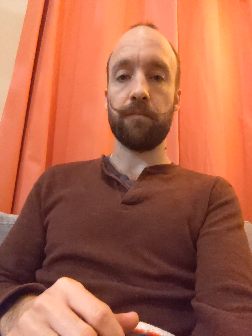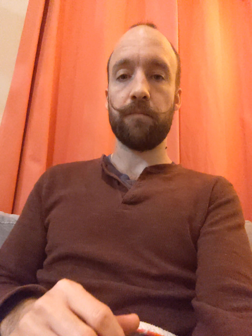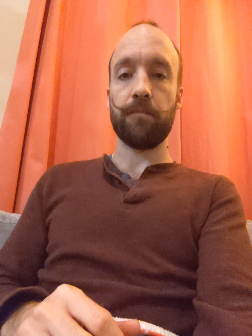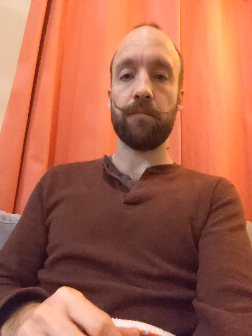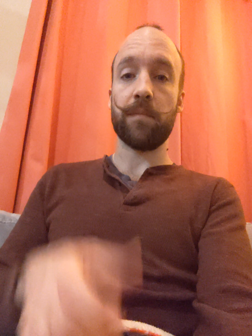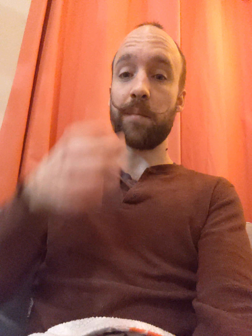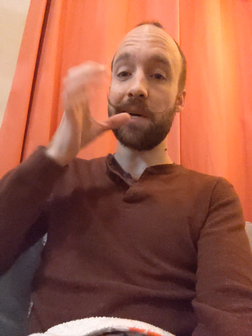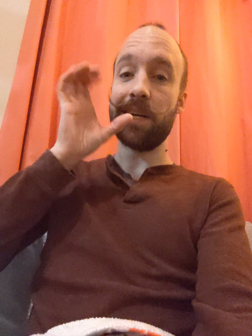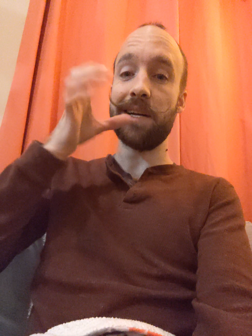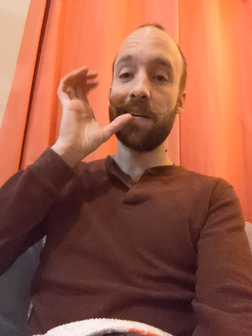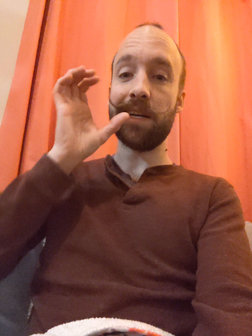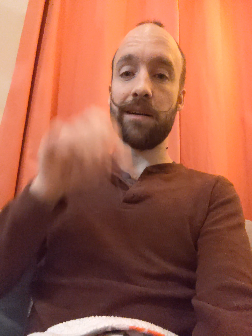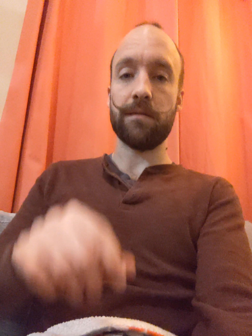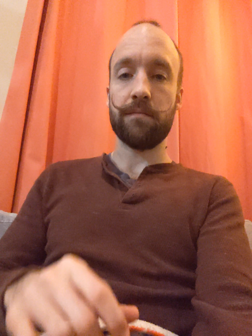drink